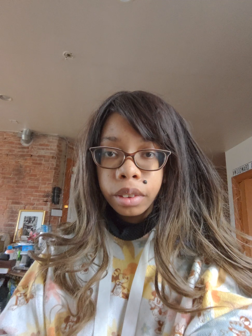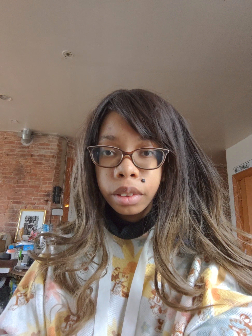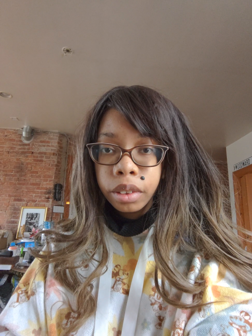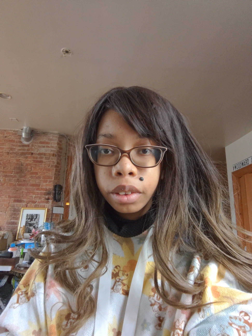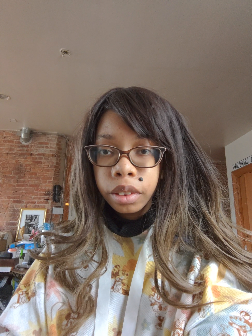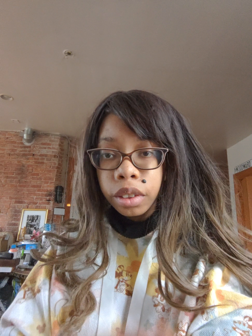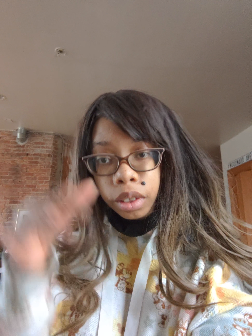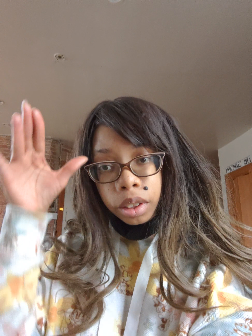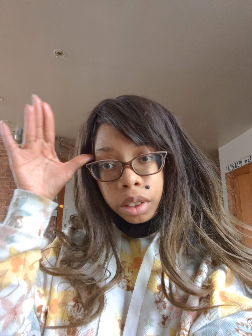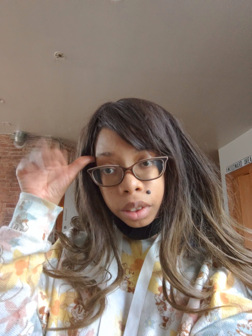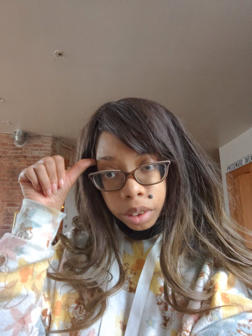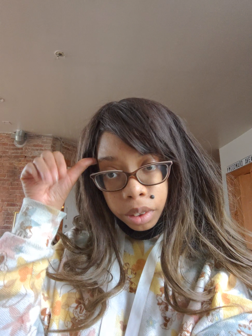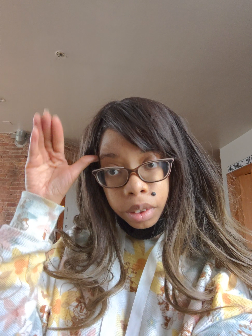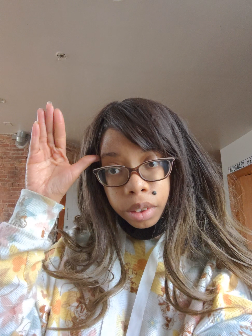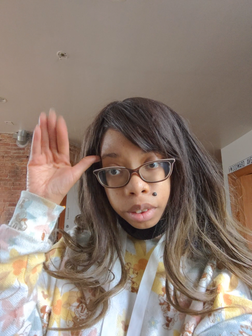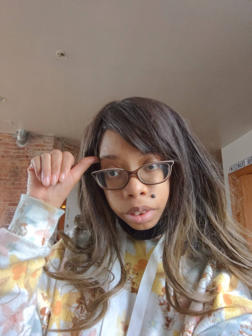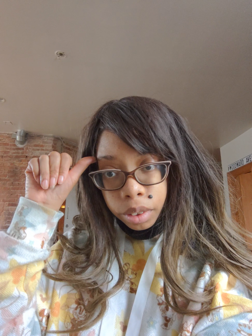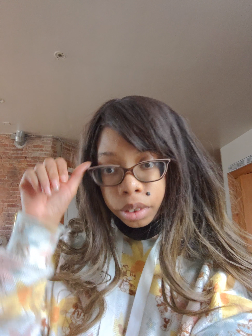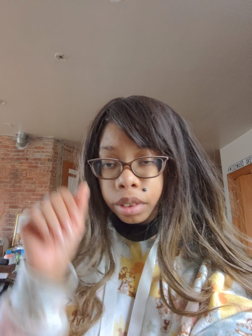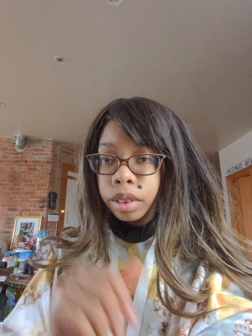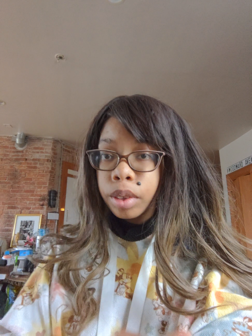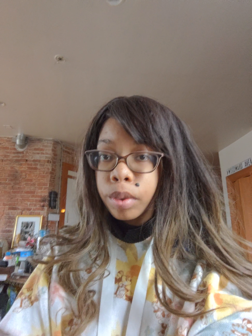donkey